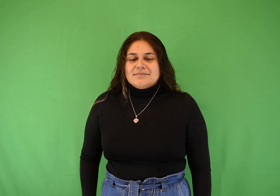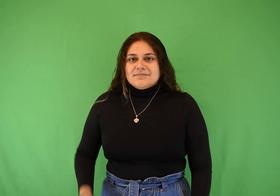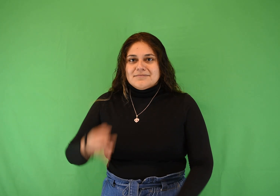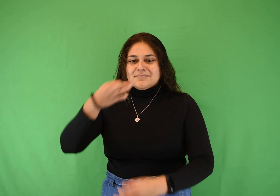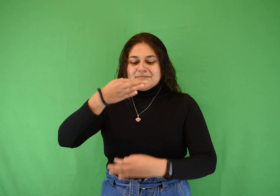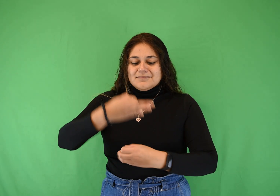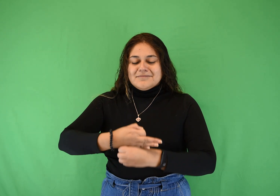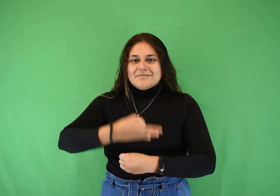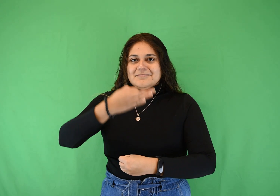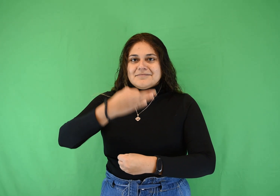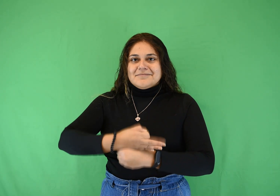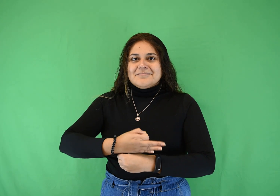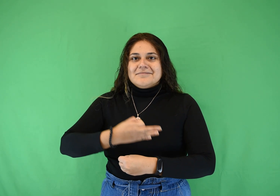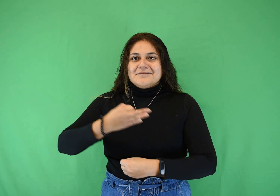ahora